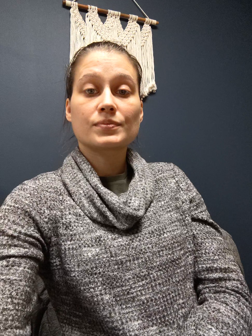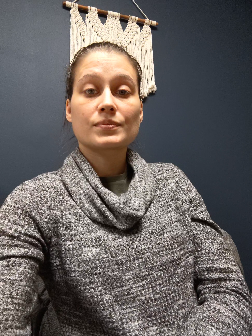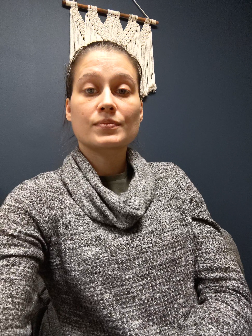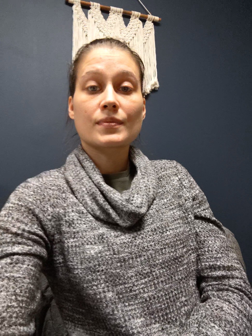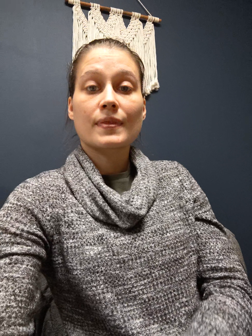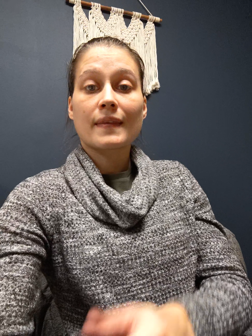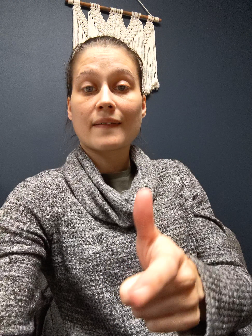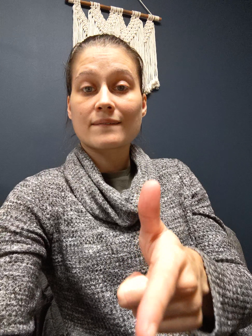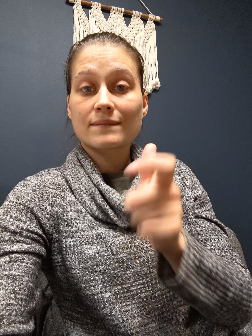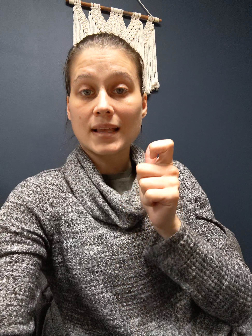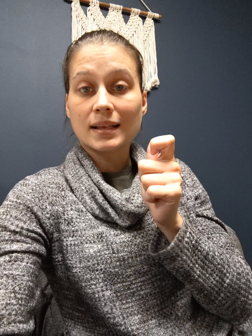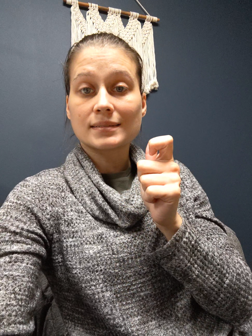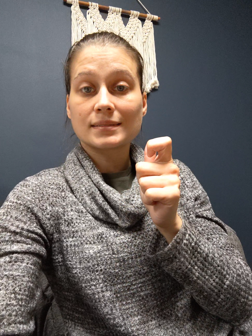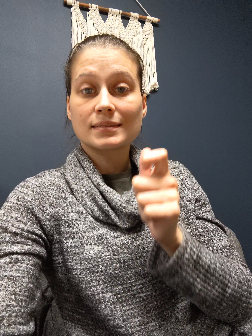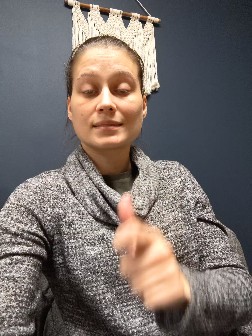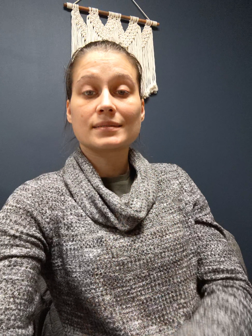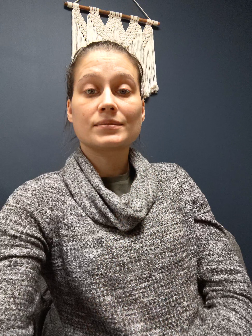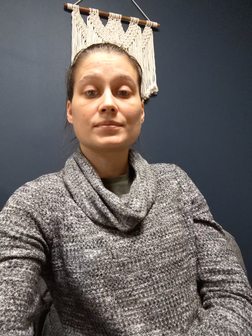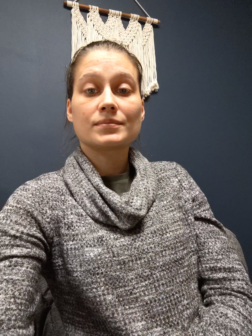fast